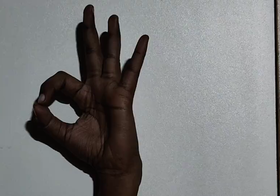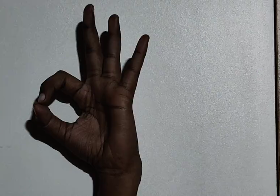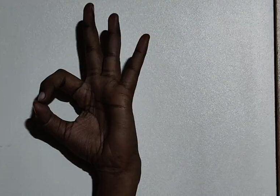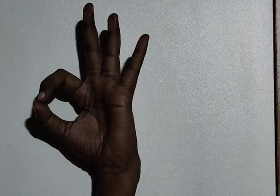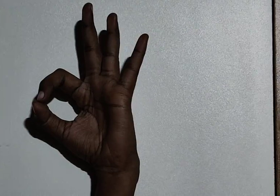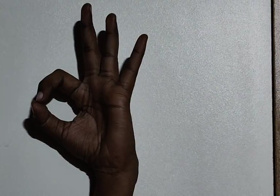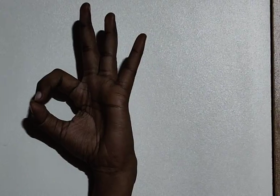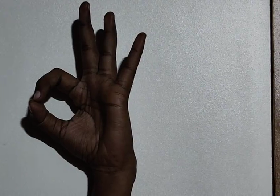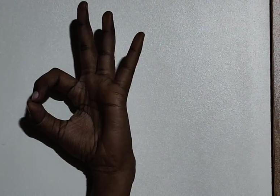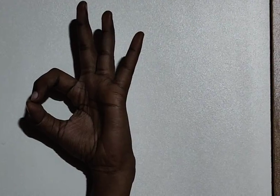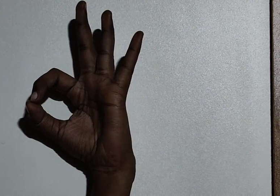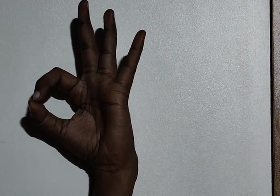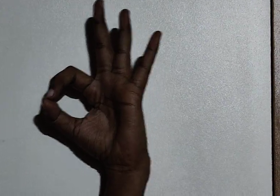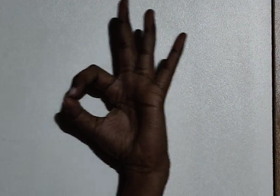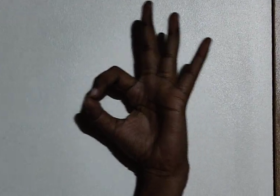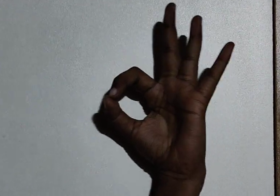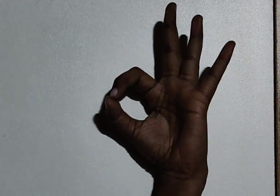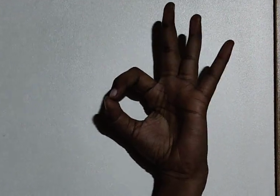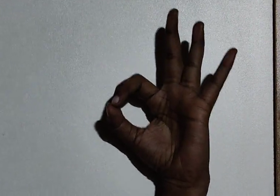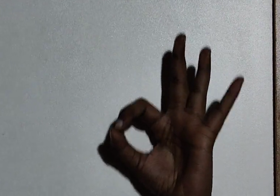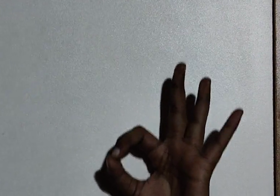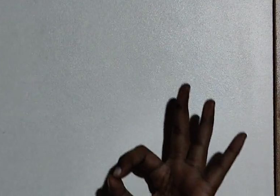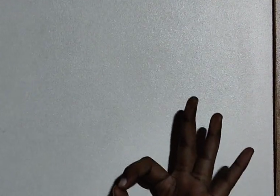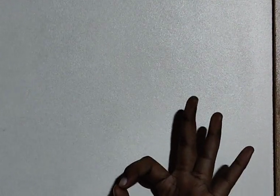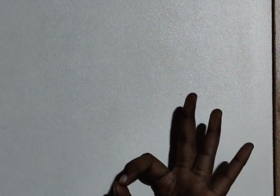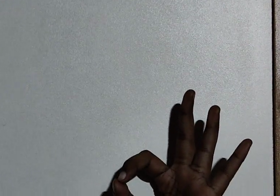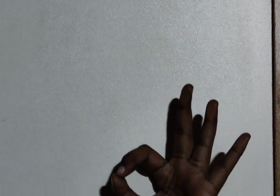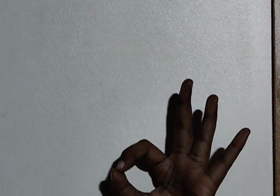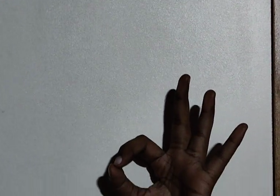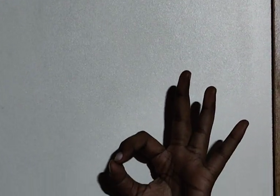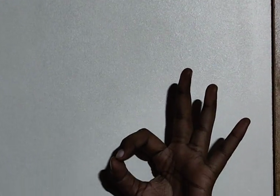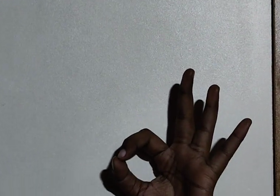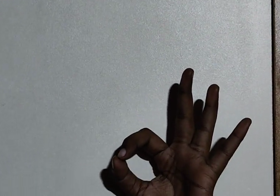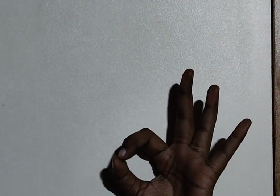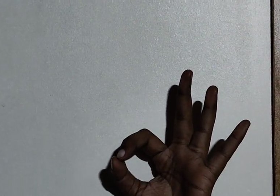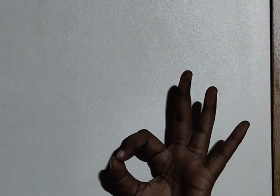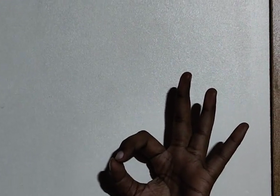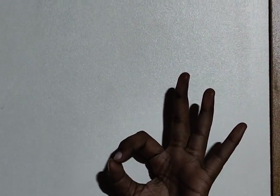ഔ